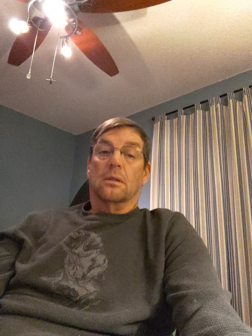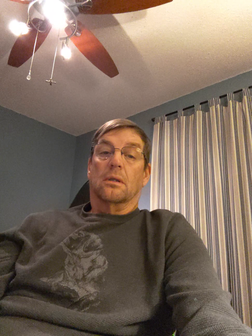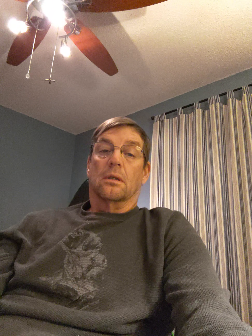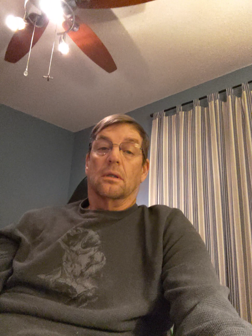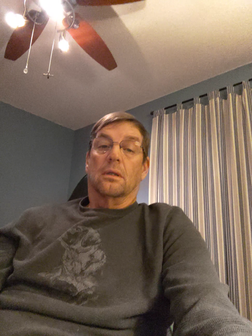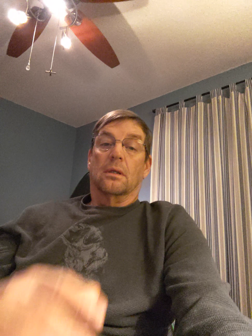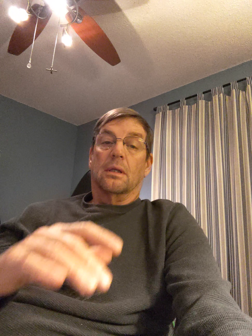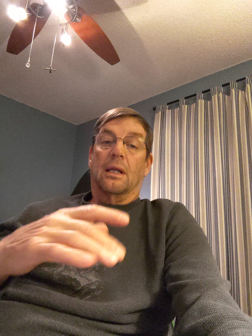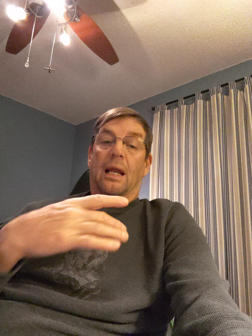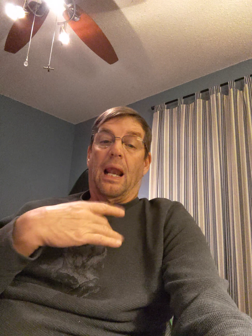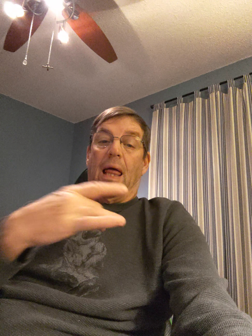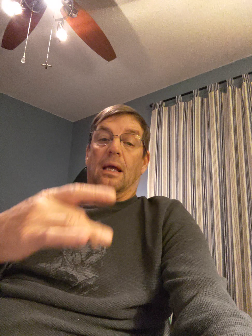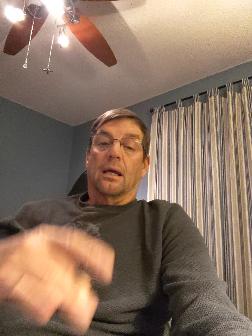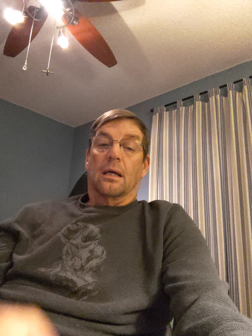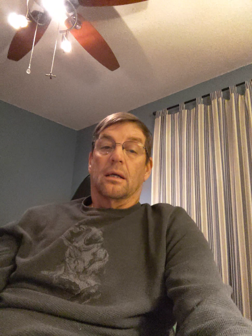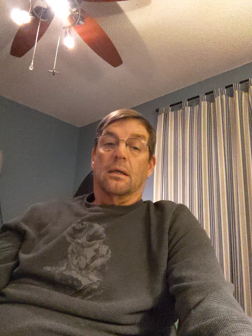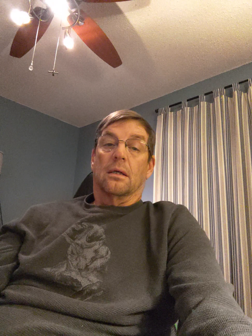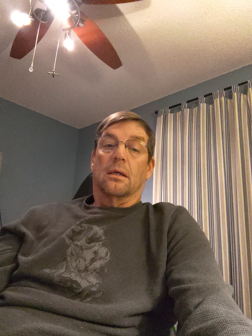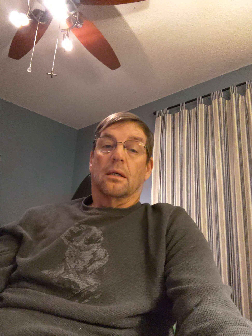like